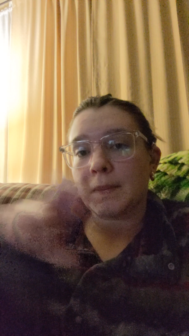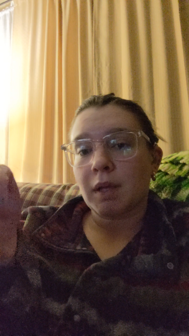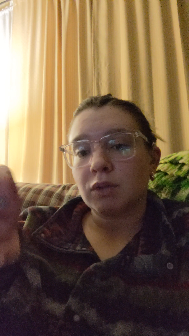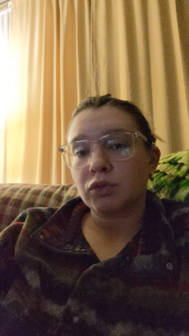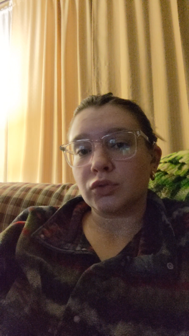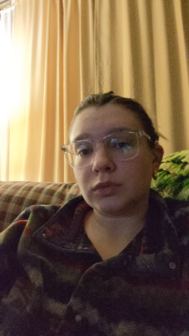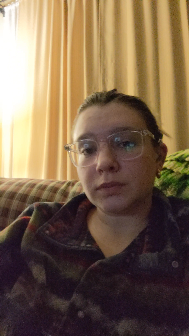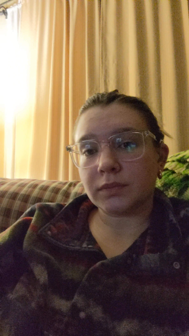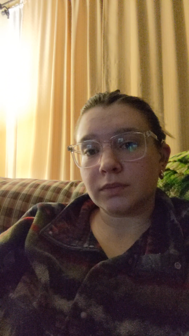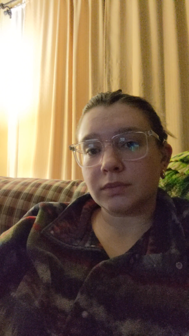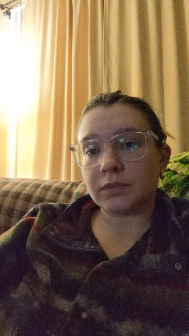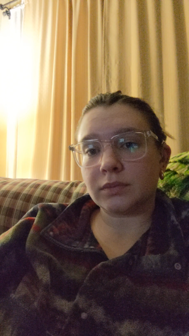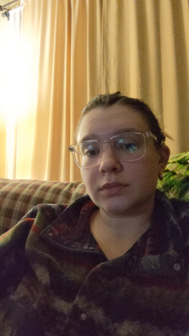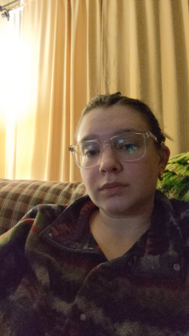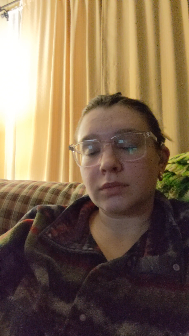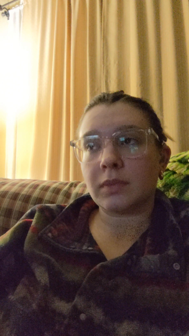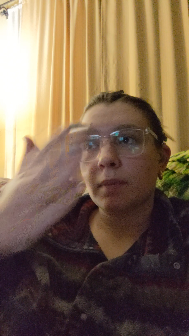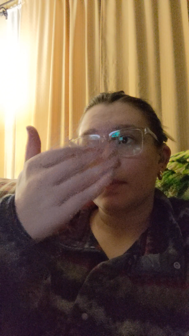butterfly